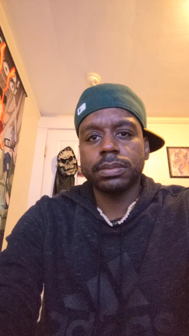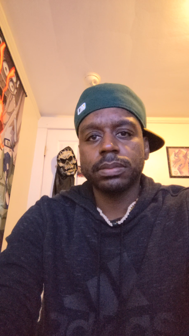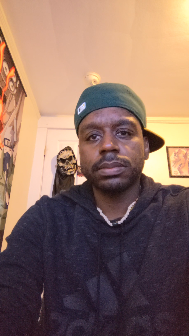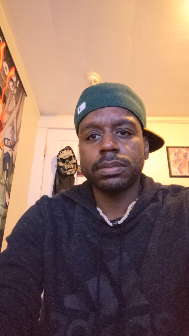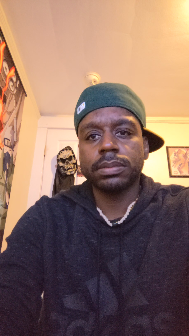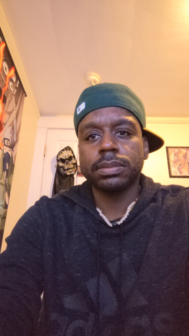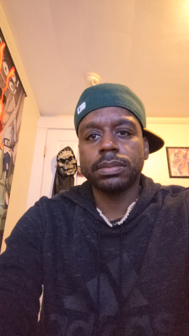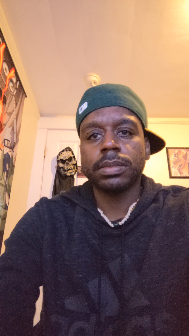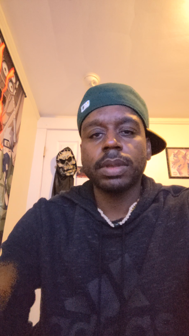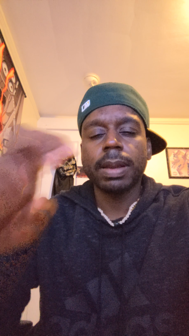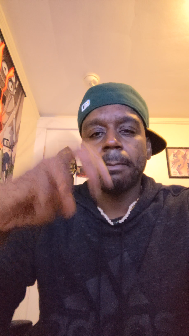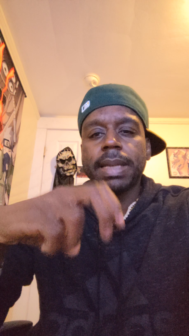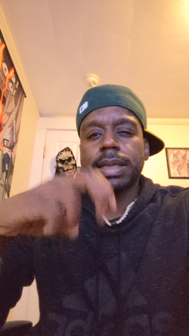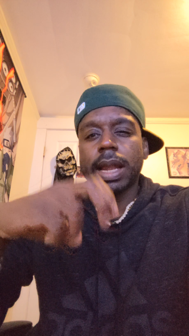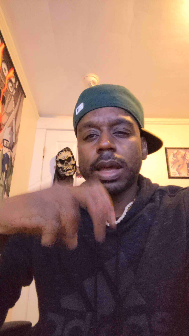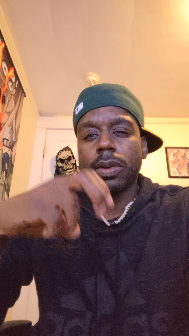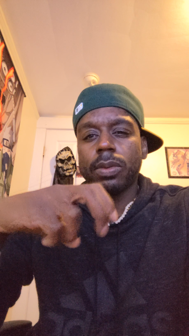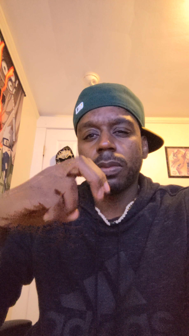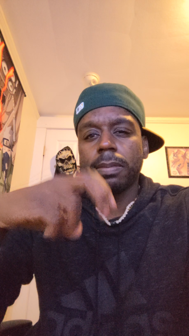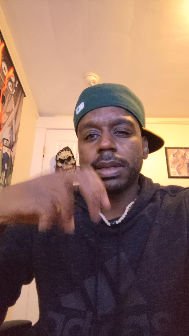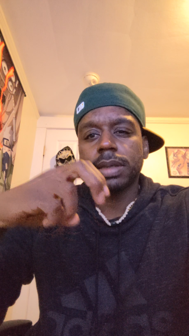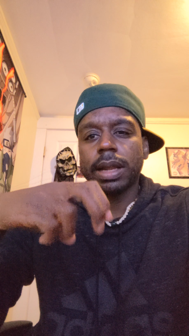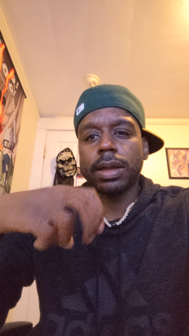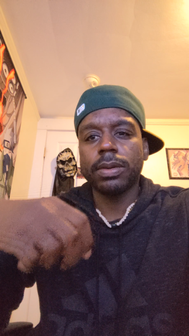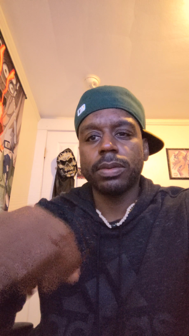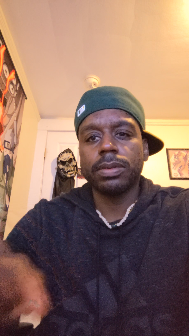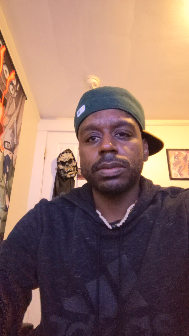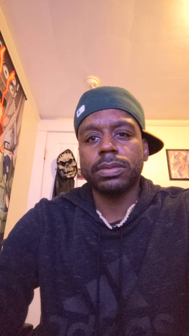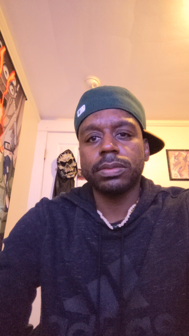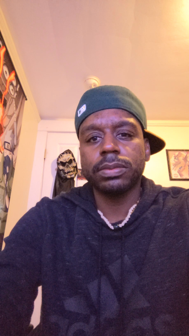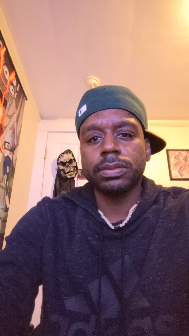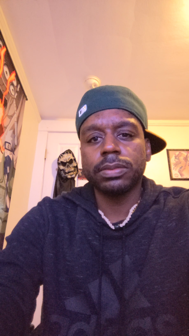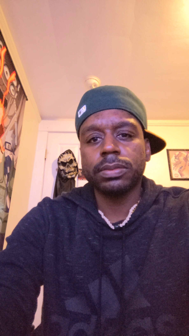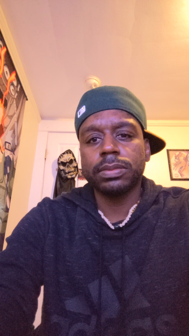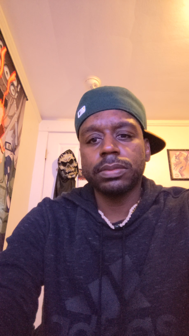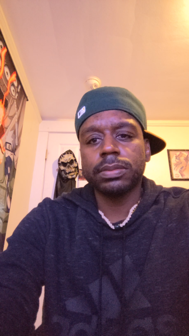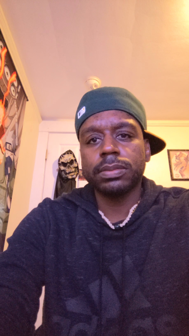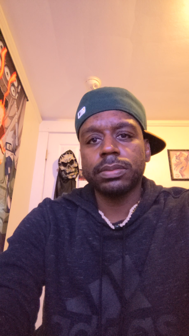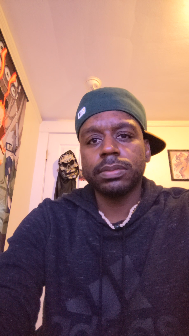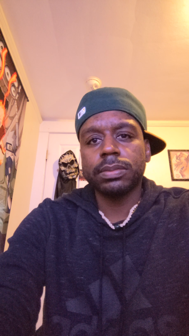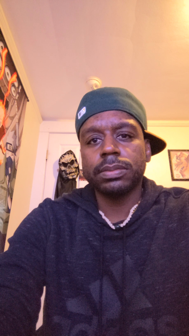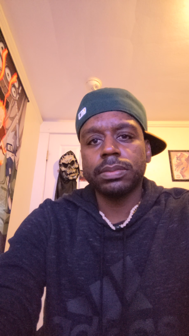potato